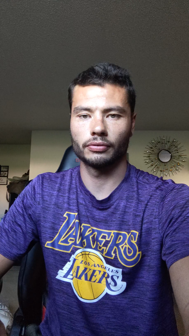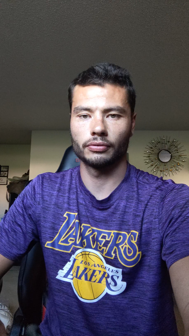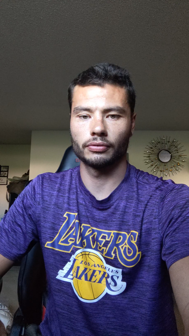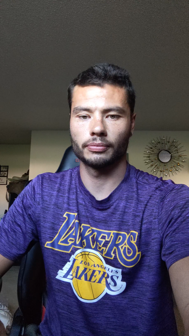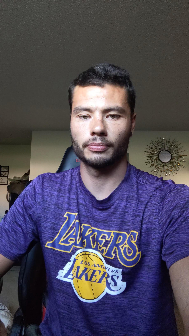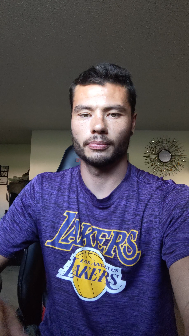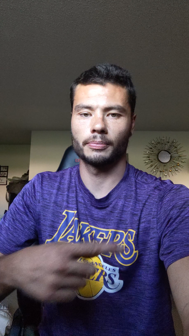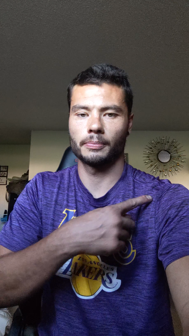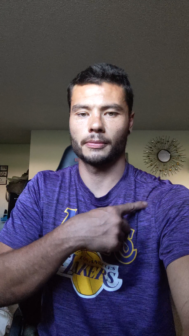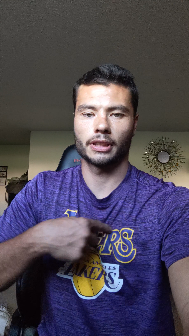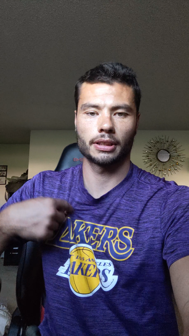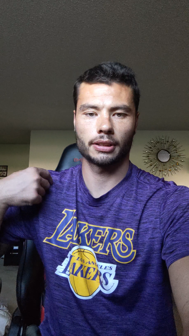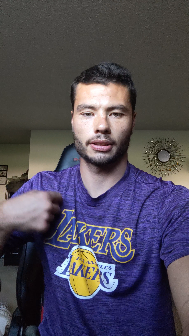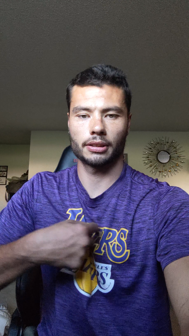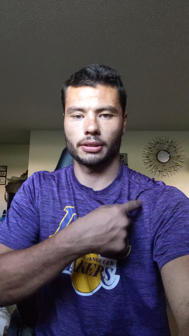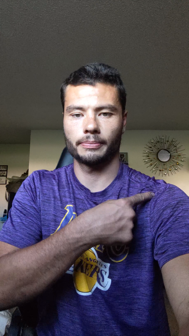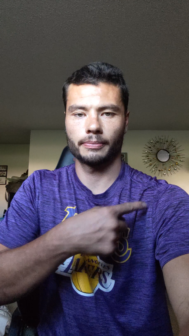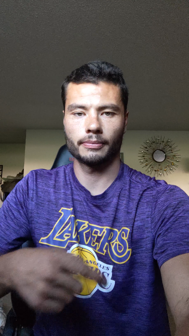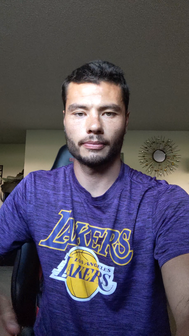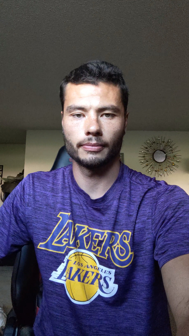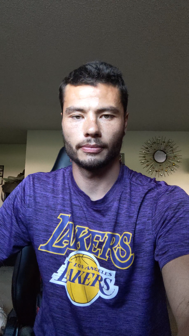bib